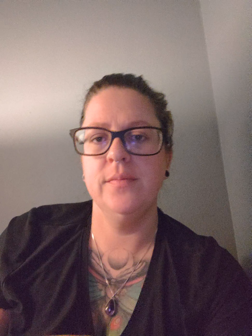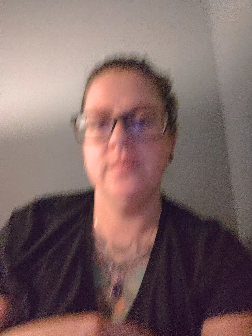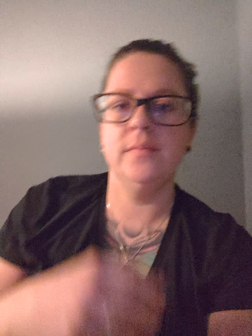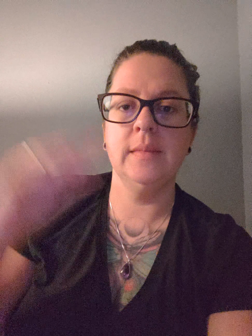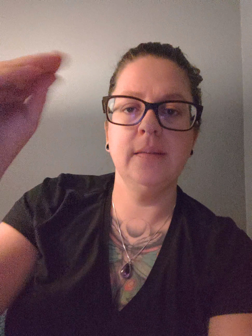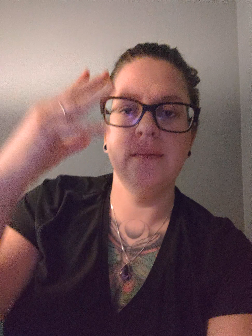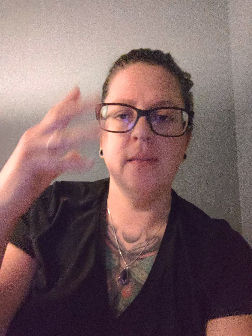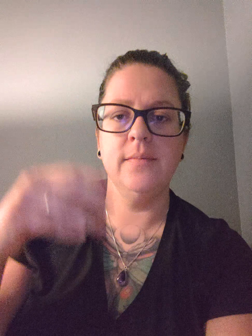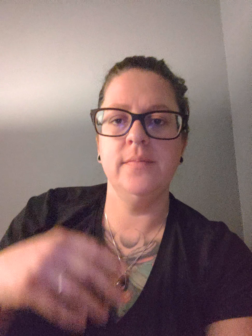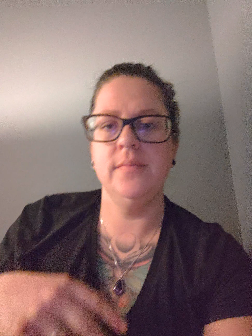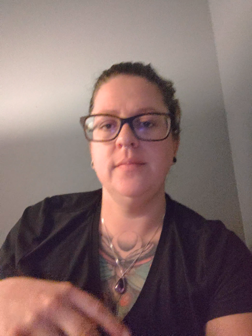sun